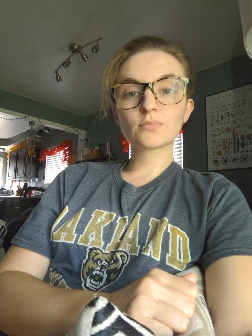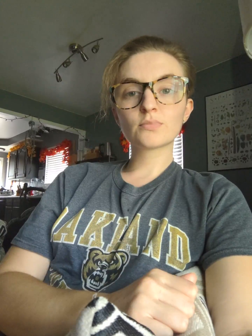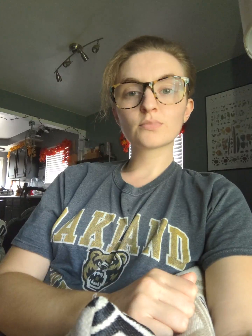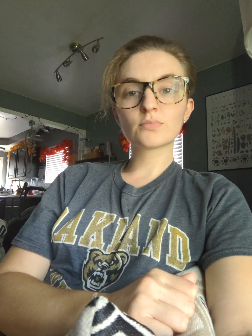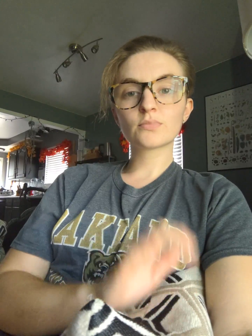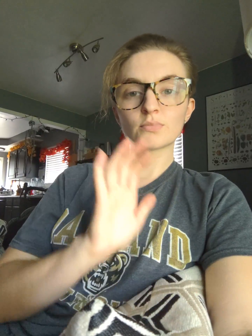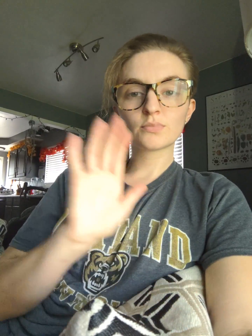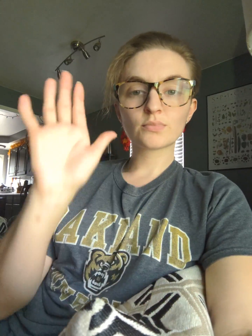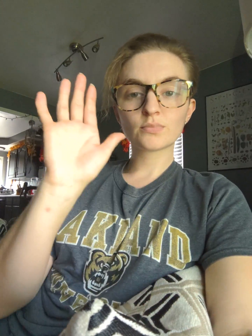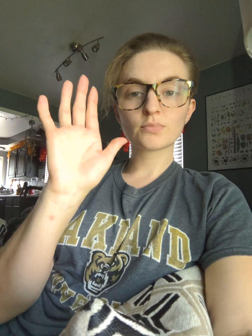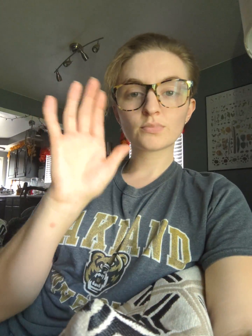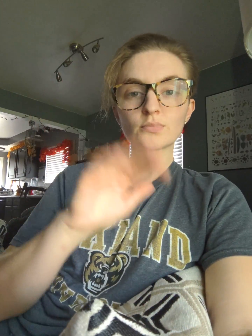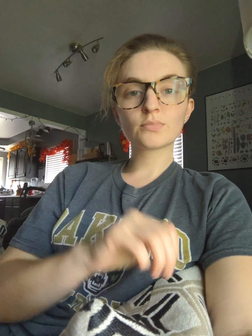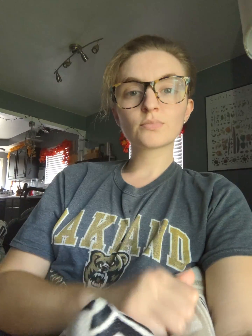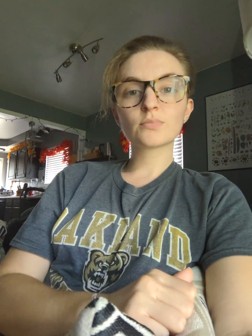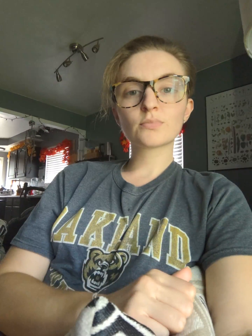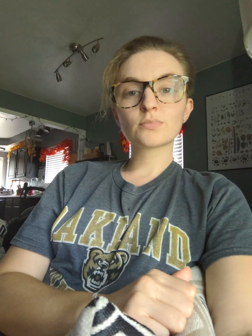push